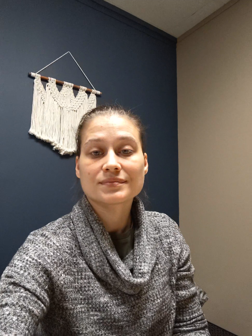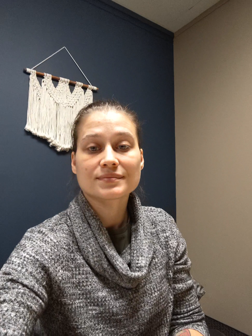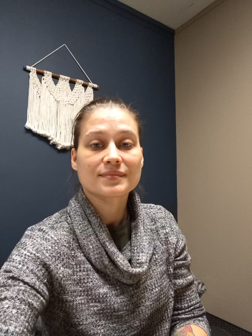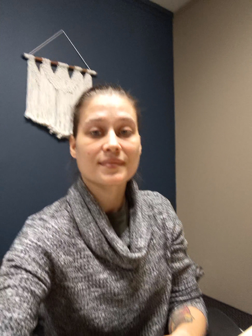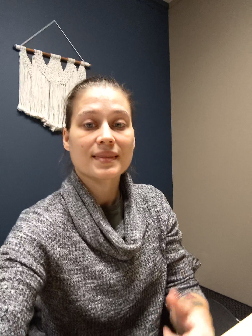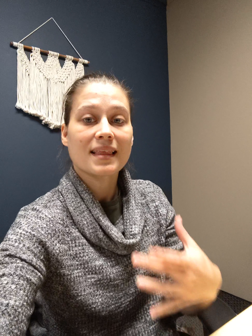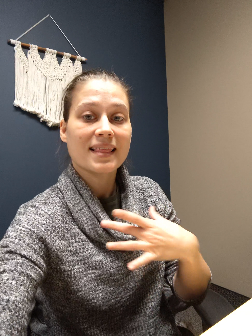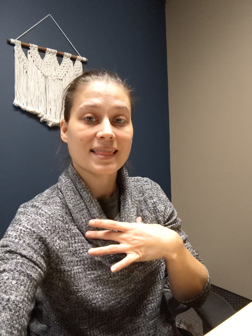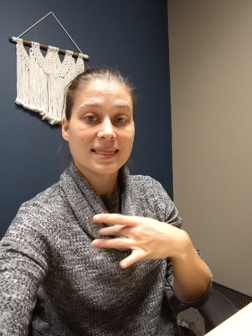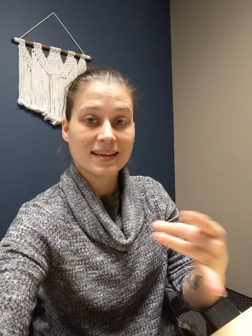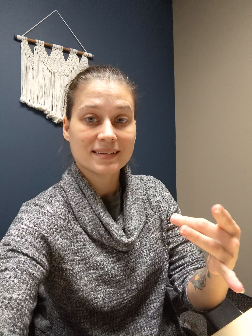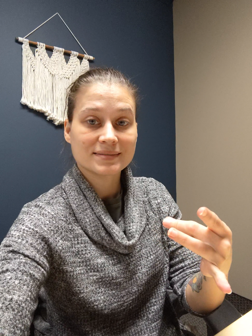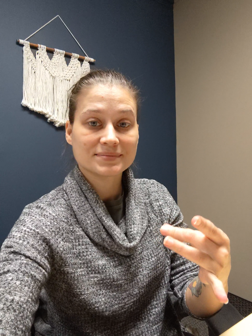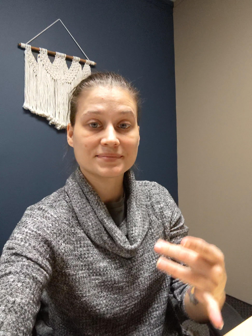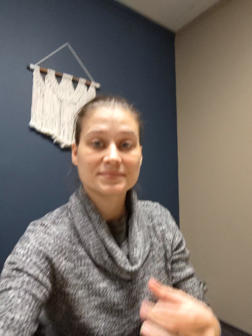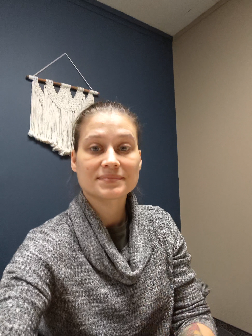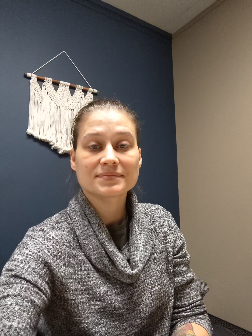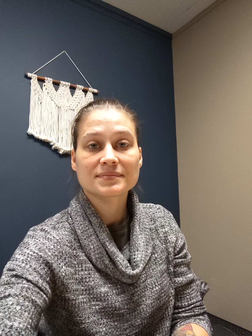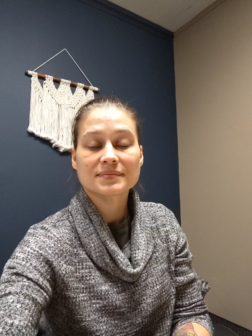like